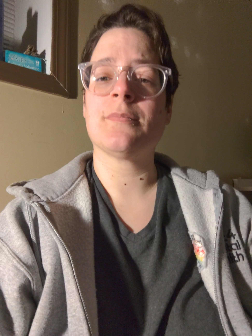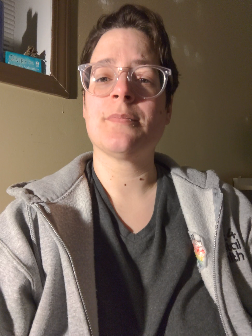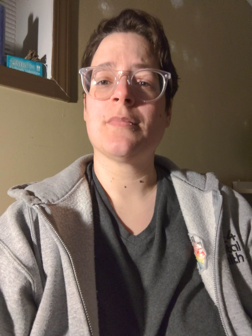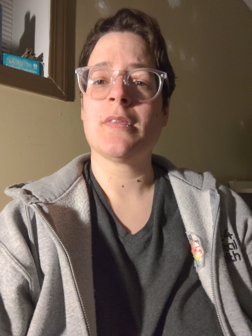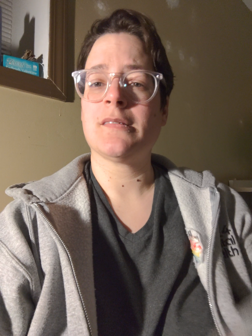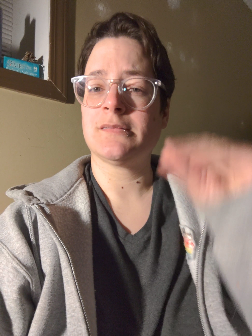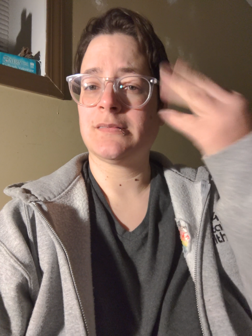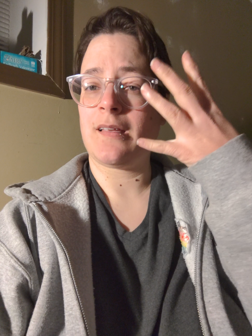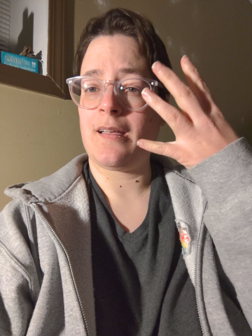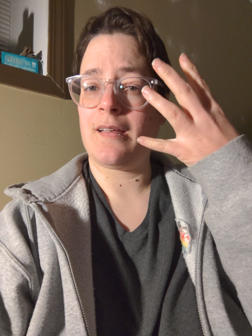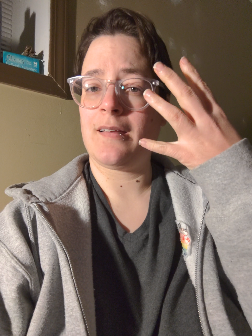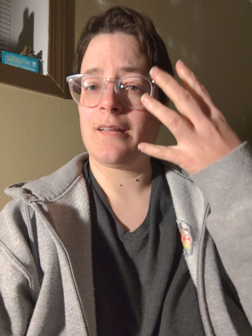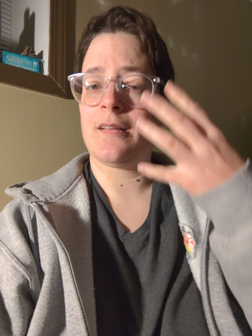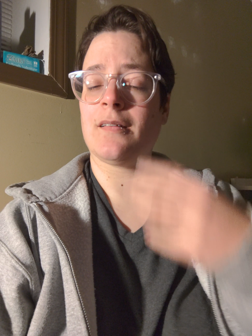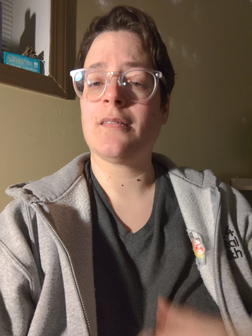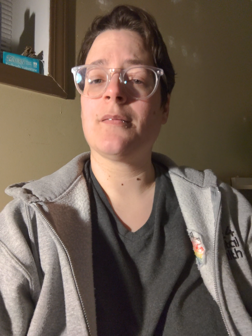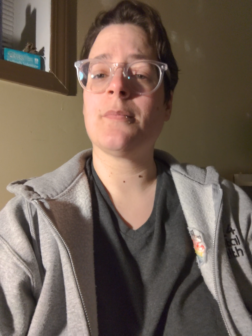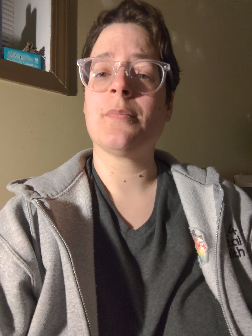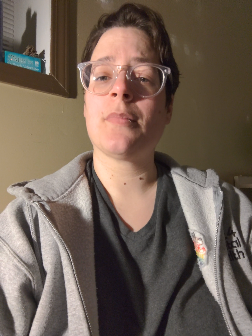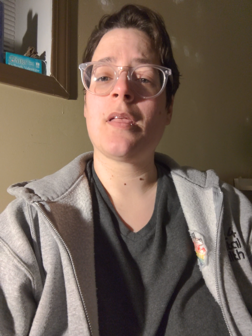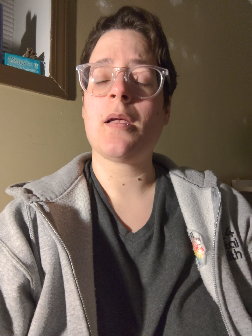sun